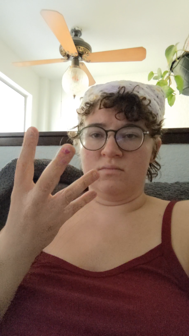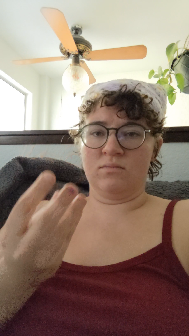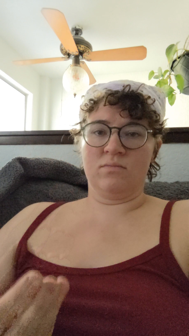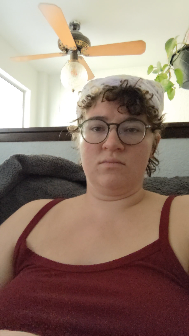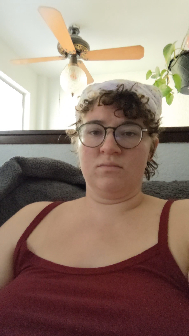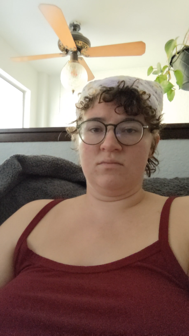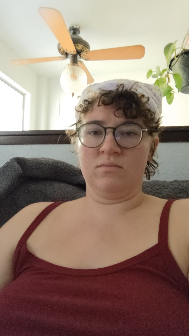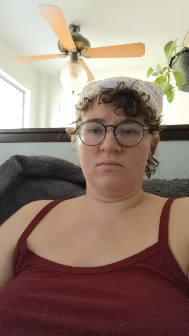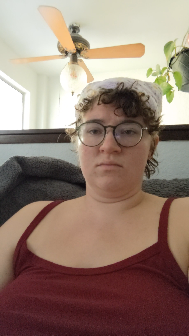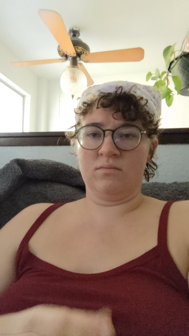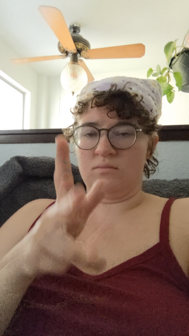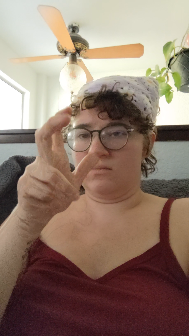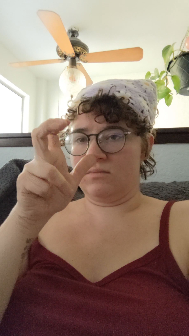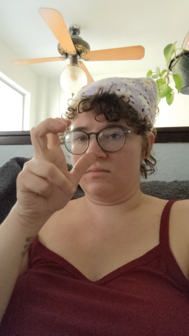ant